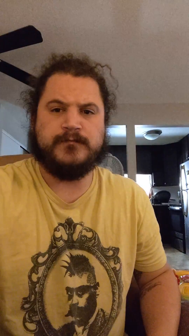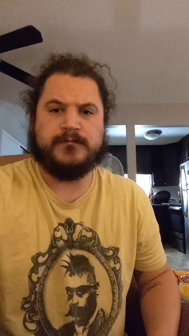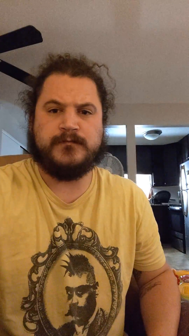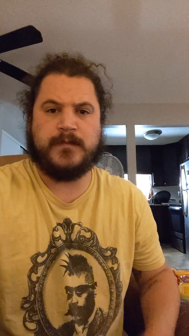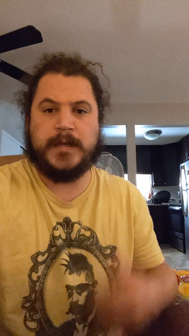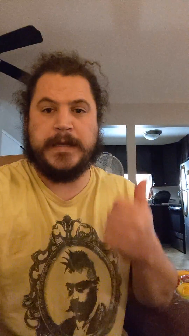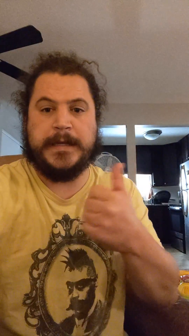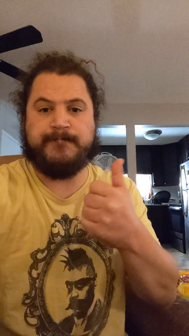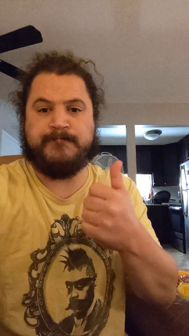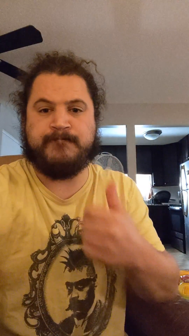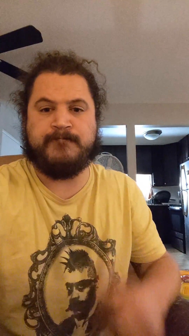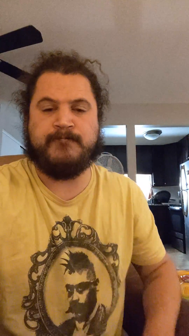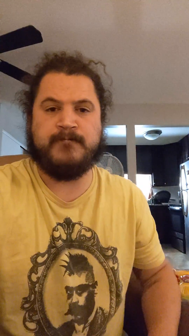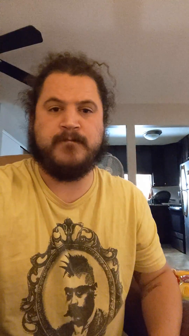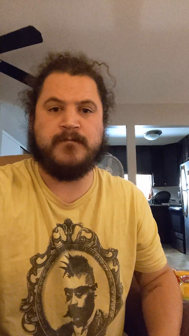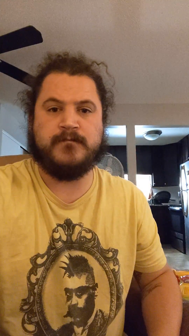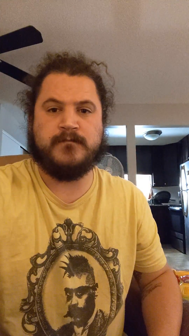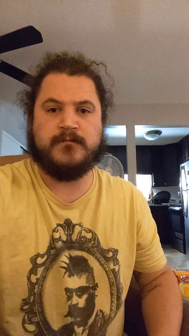game